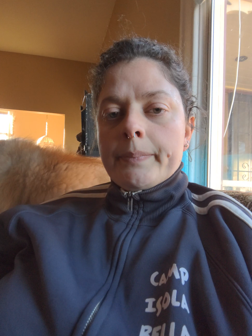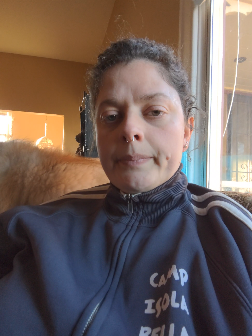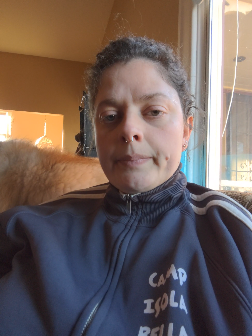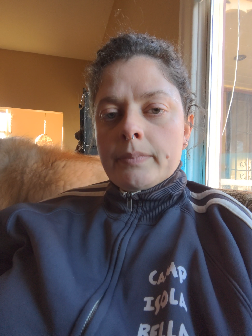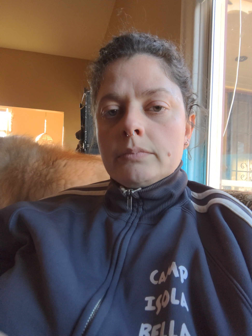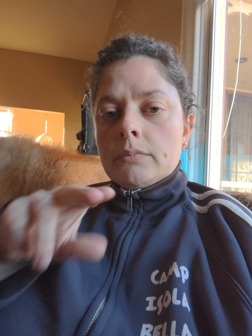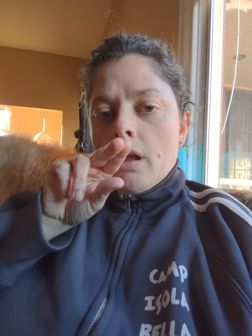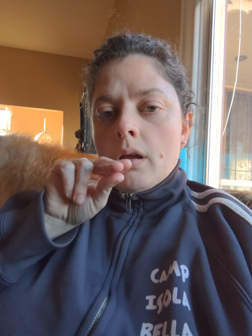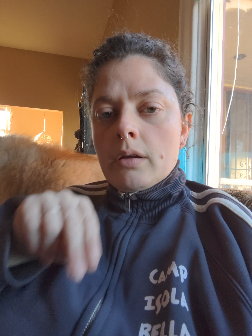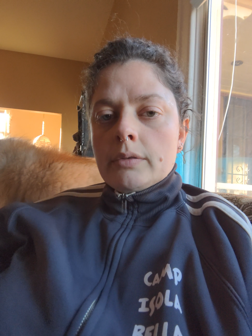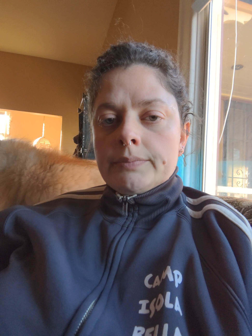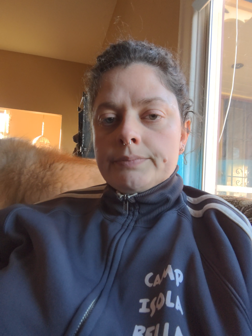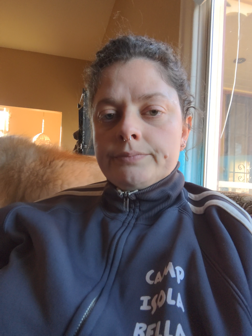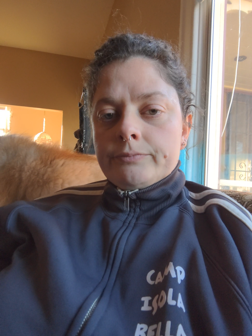duck